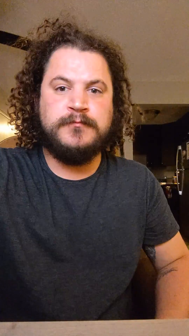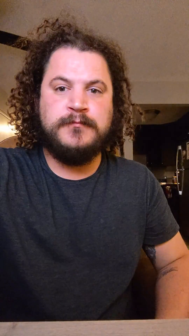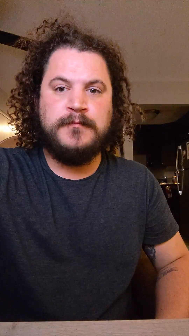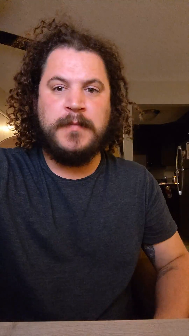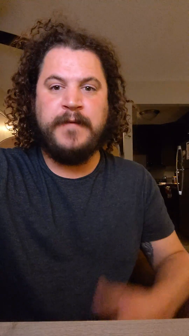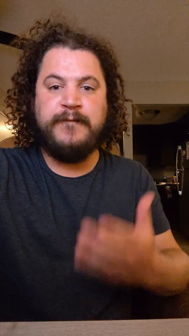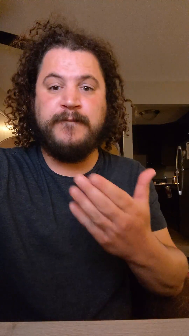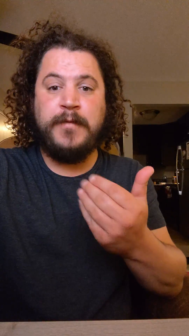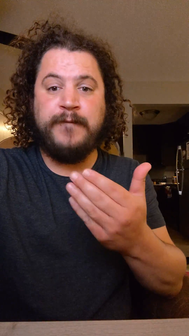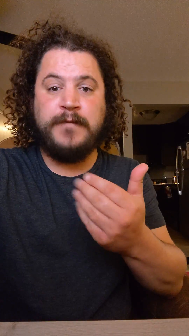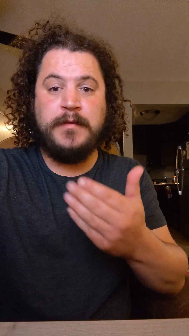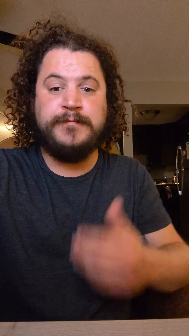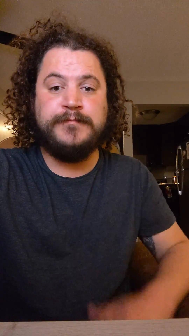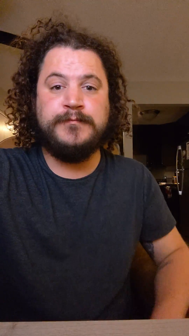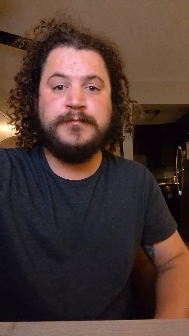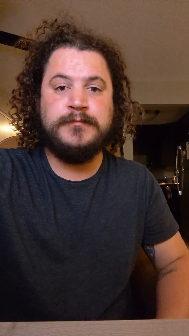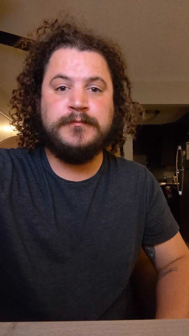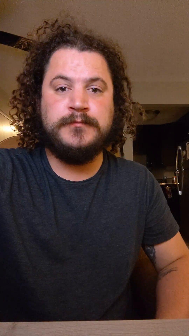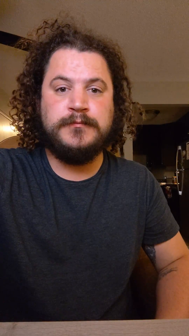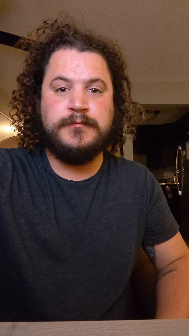butterfly